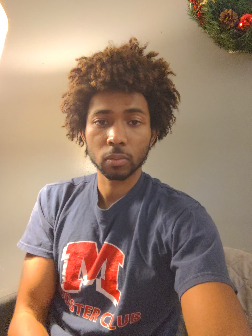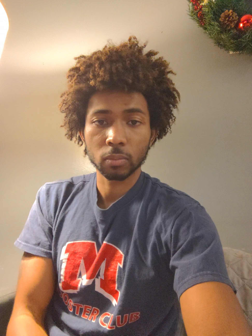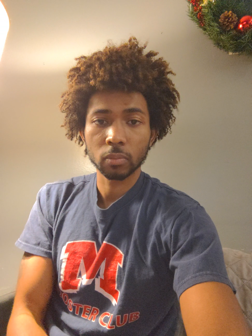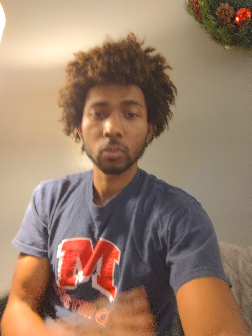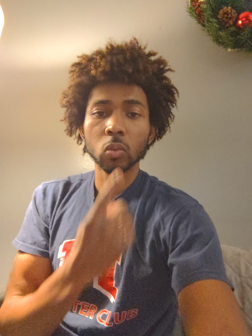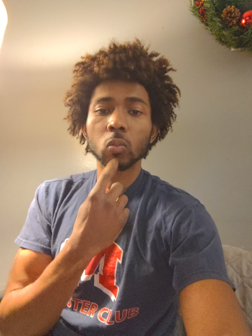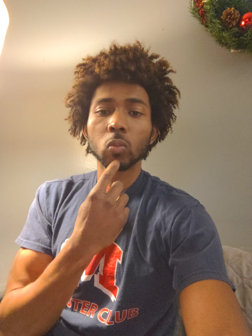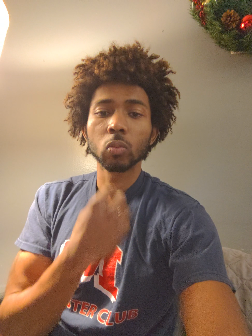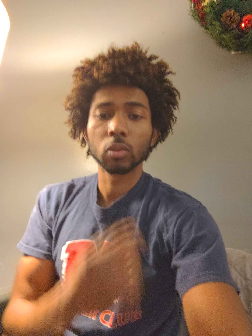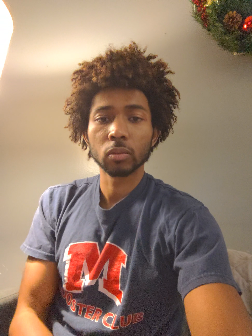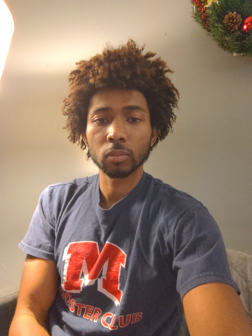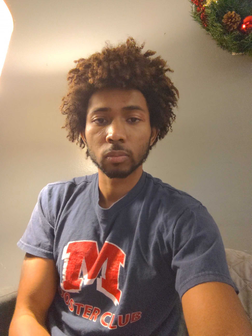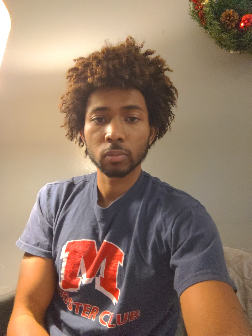red